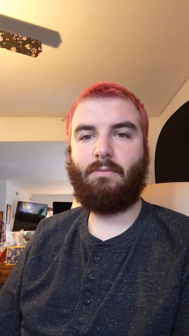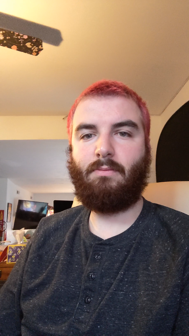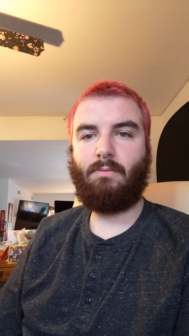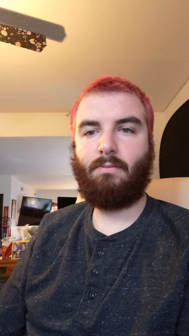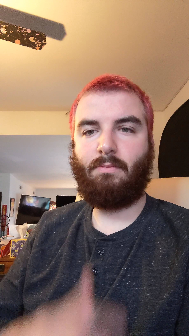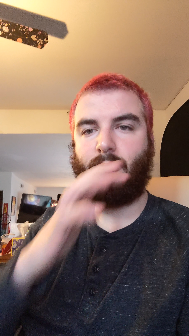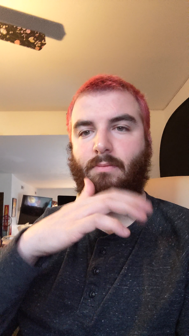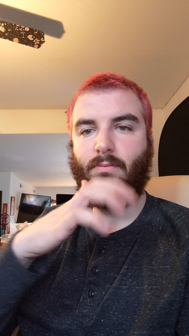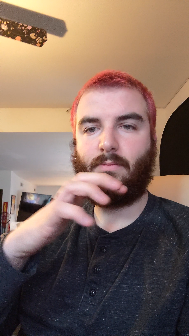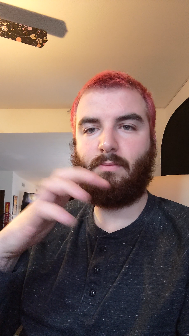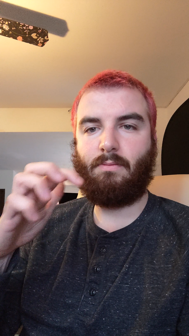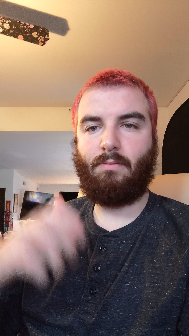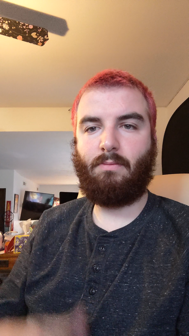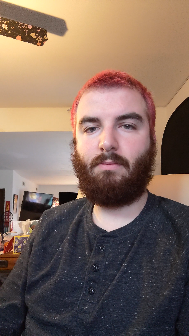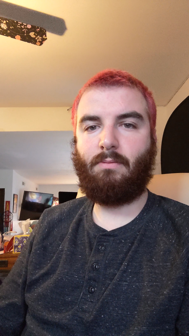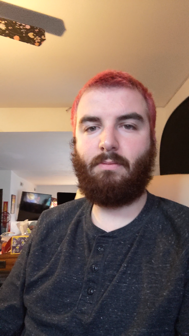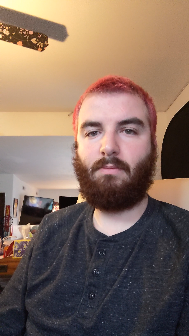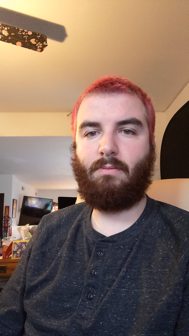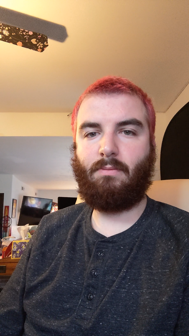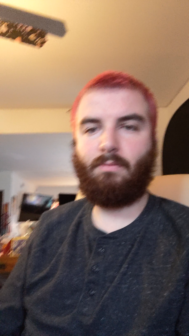grapes